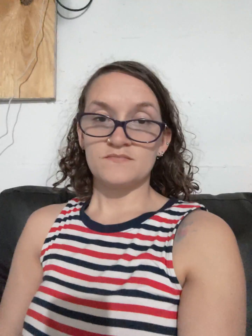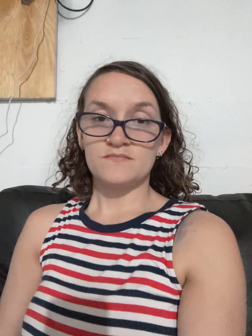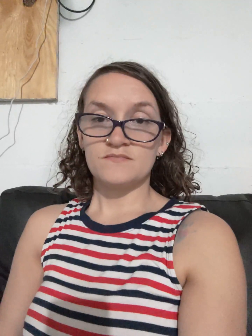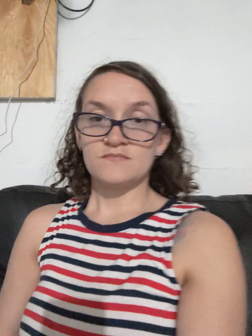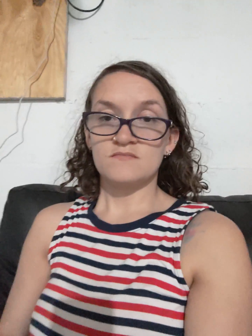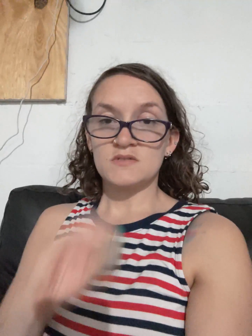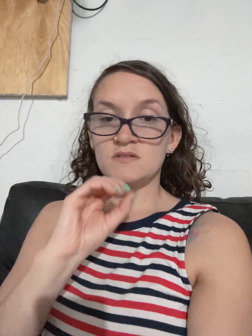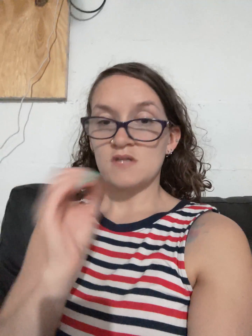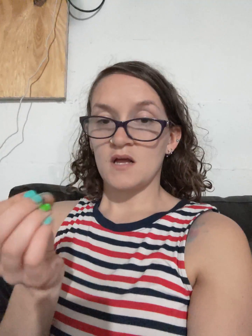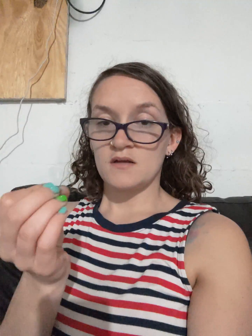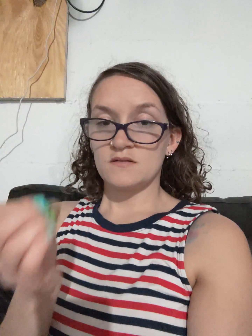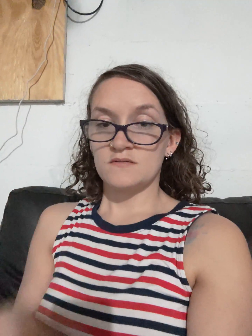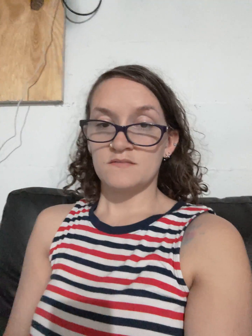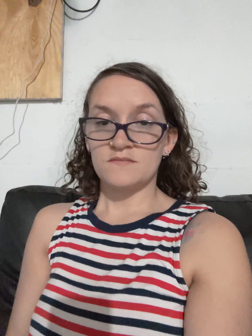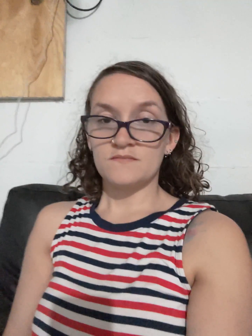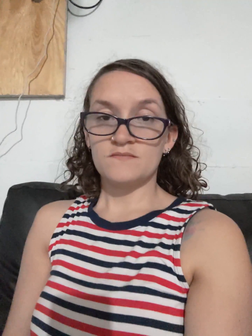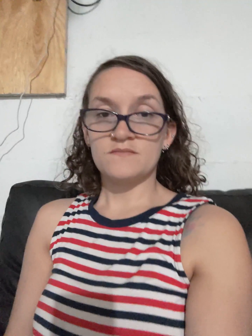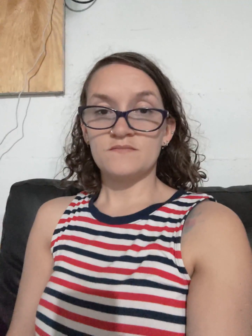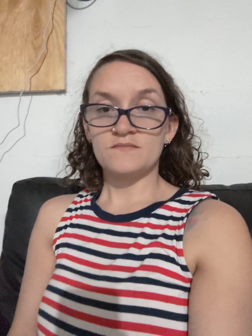none